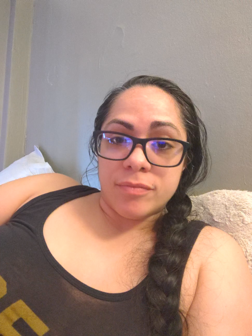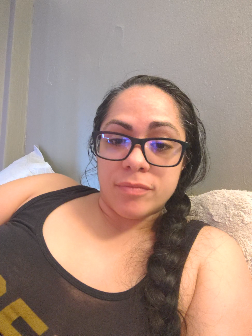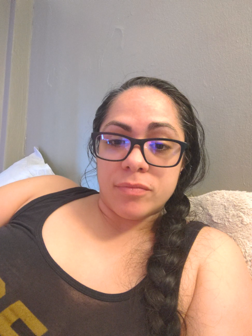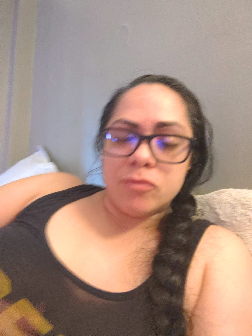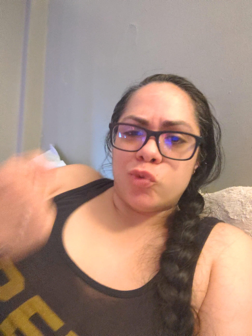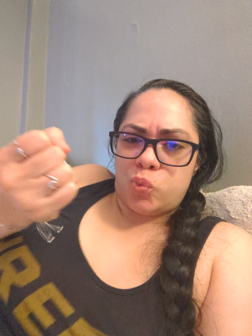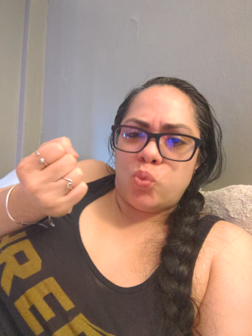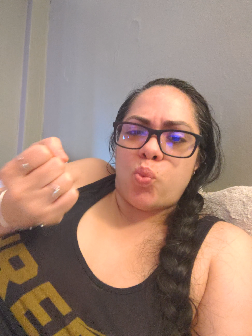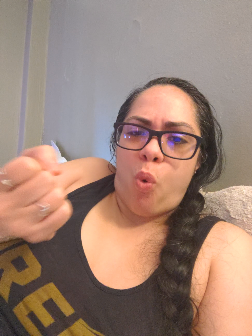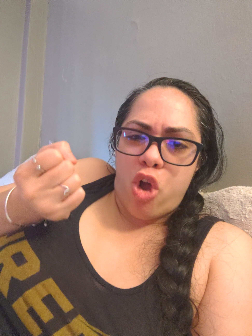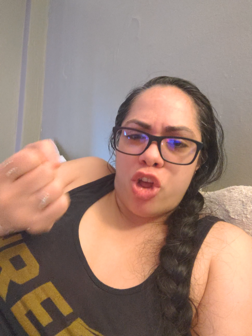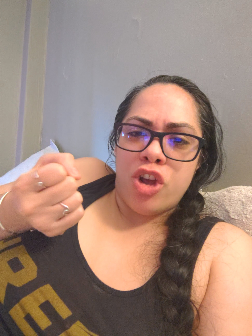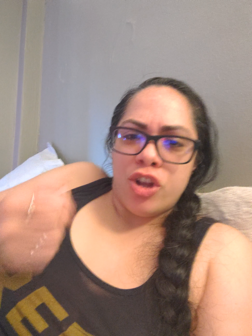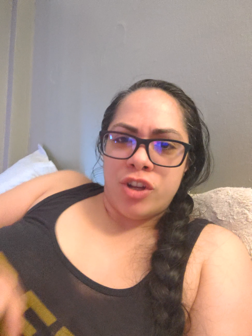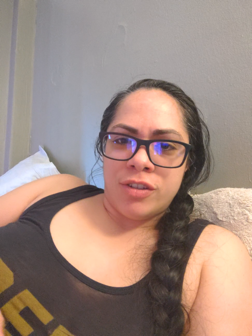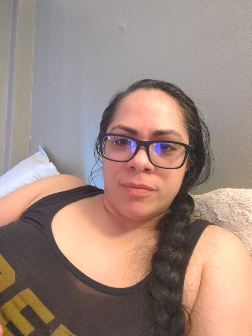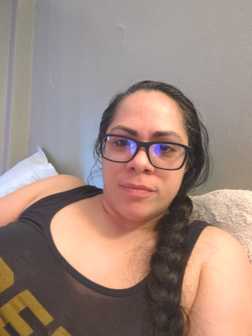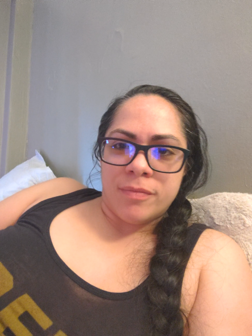drawer